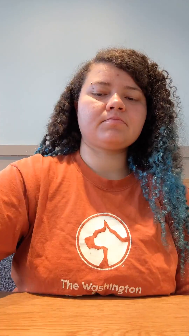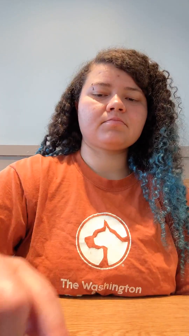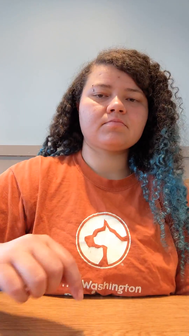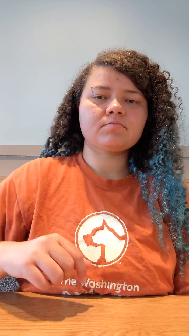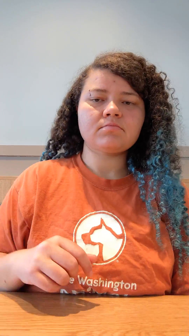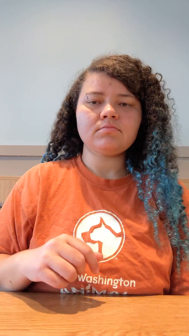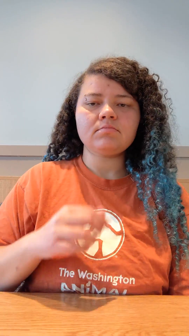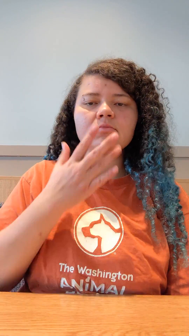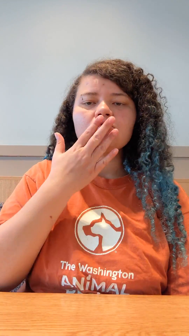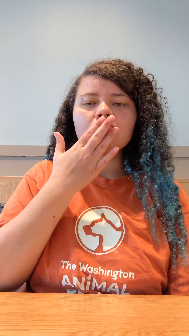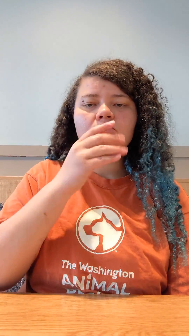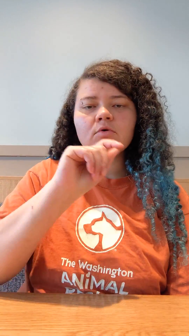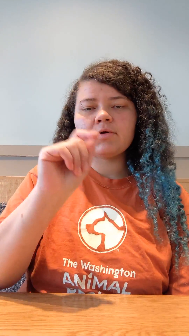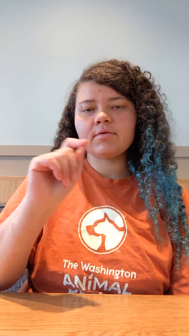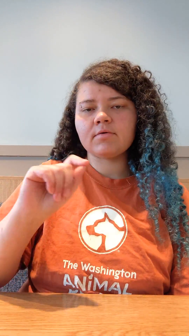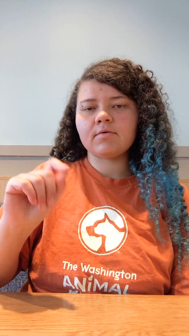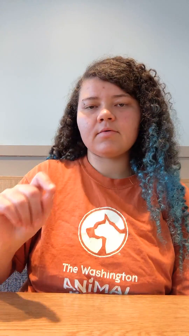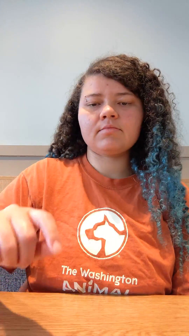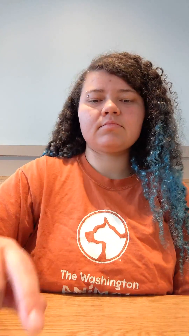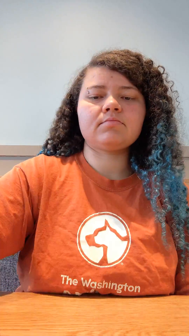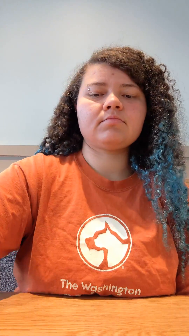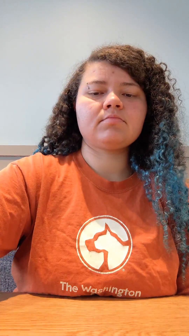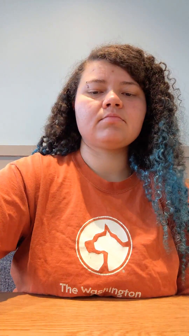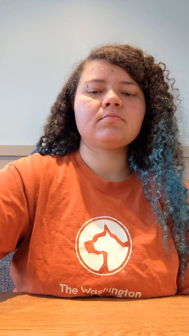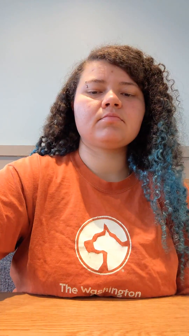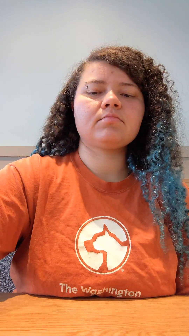crayon